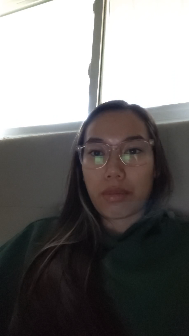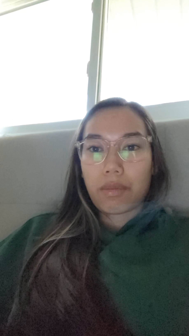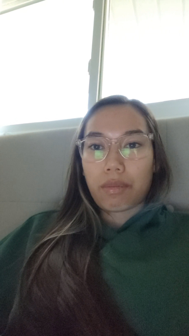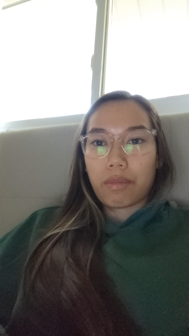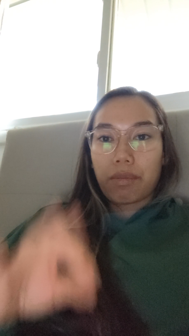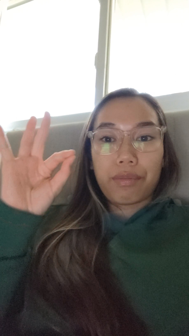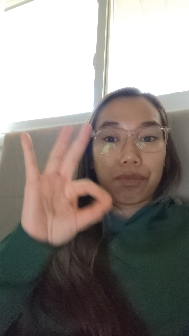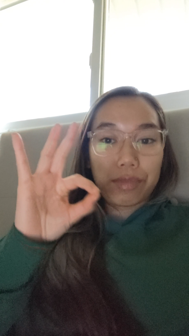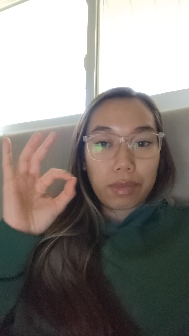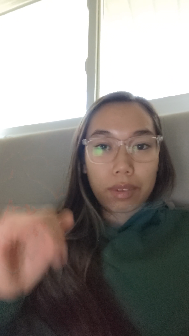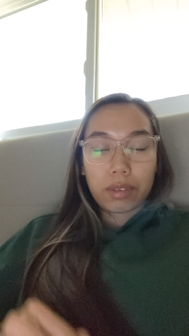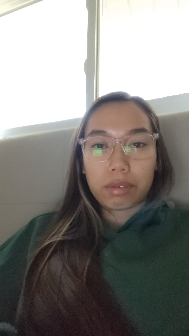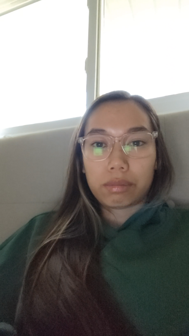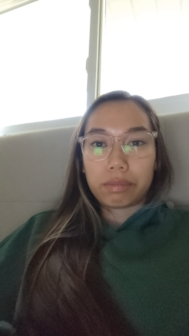fit